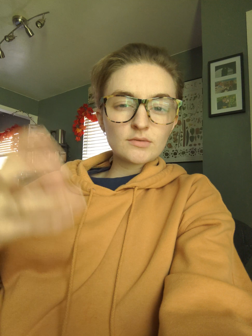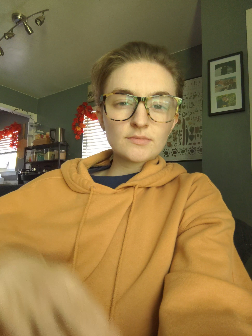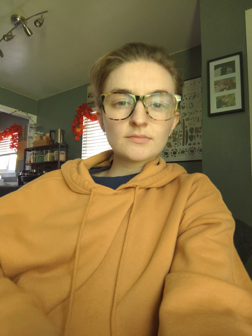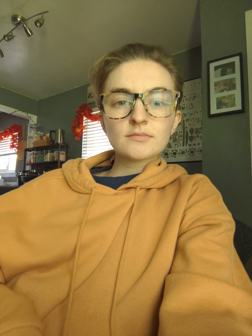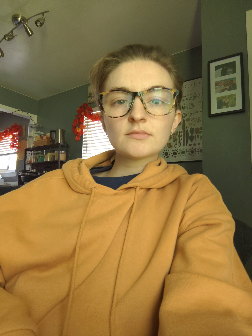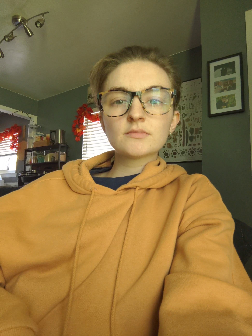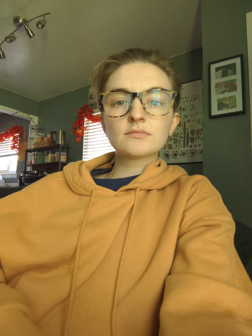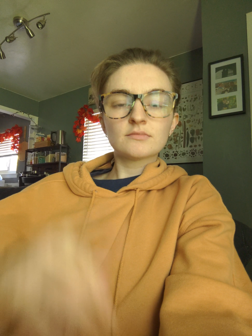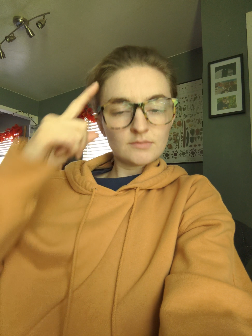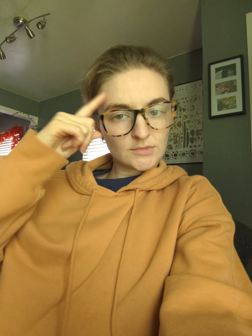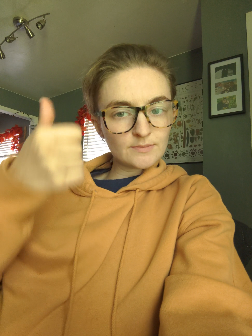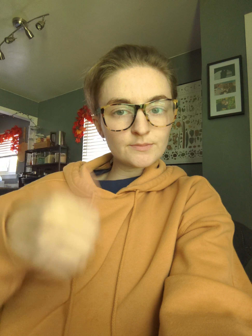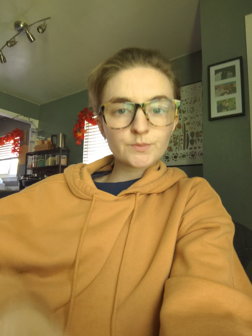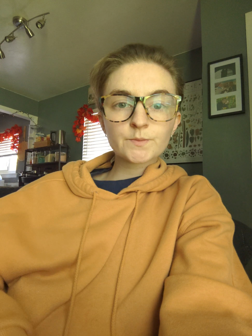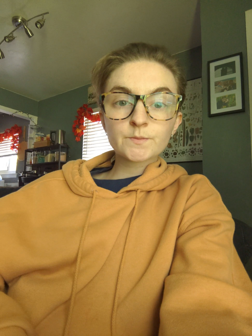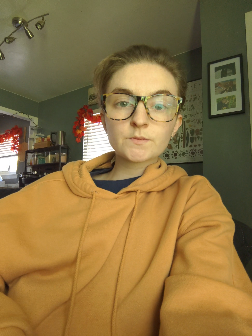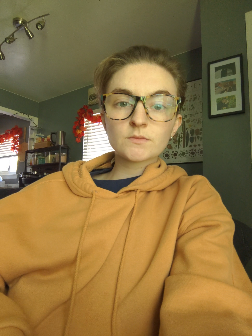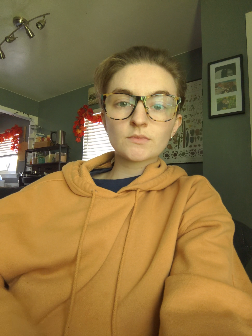dime